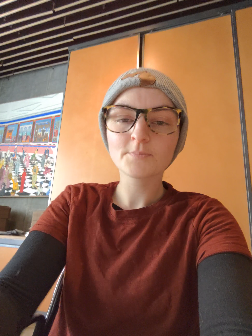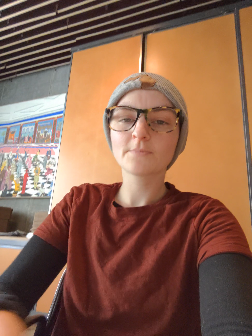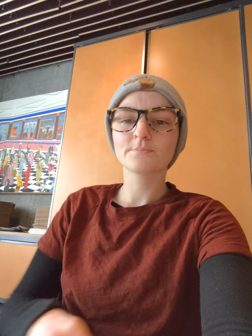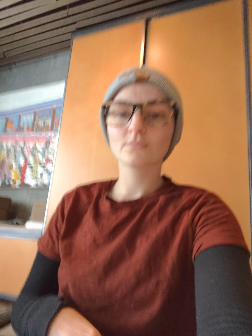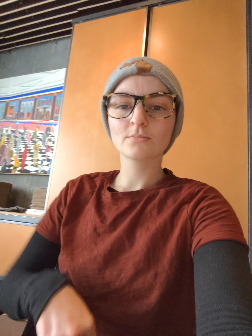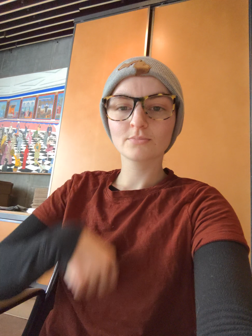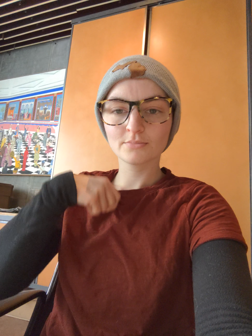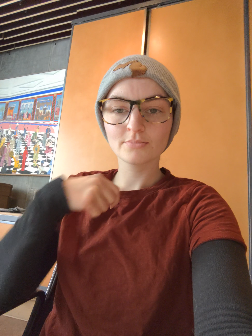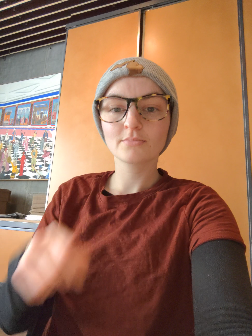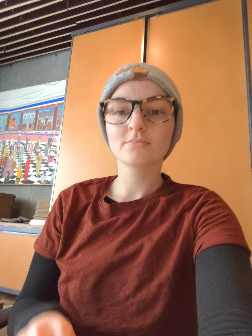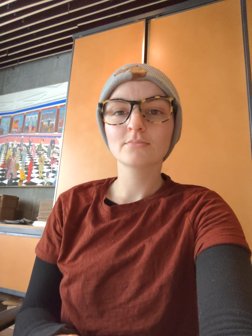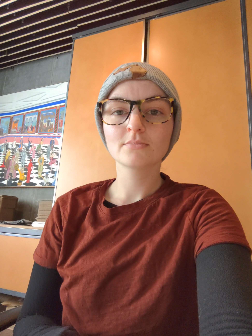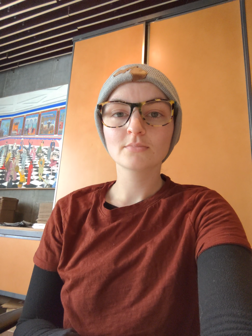zipper